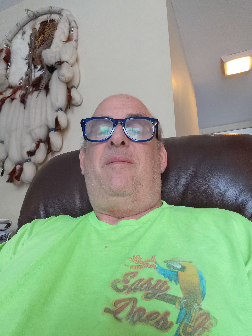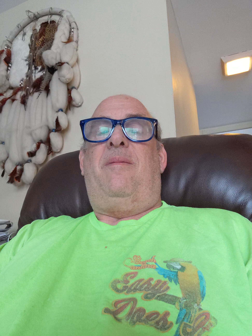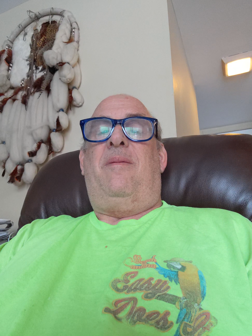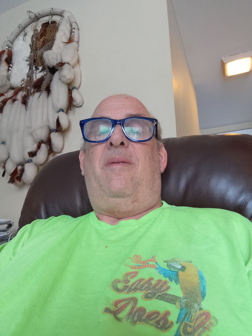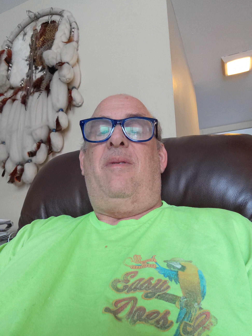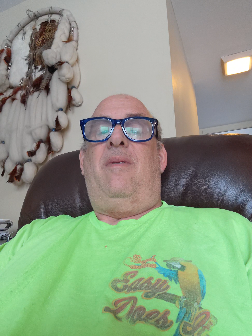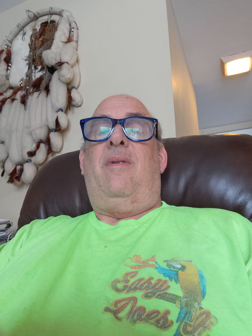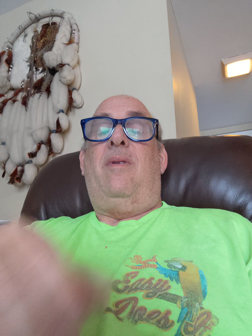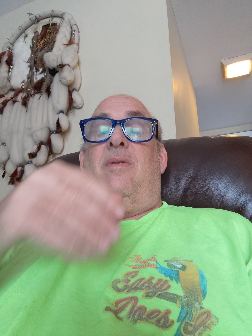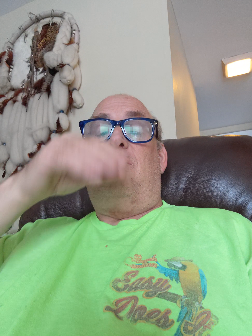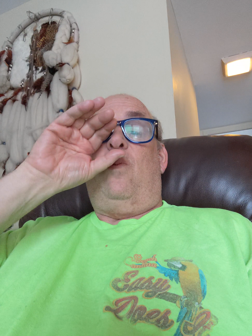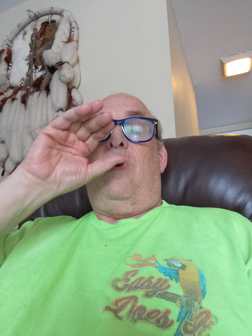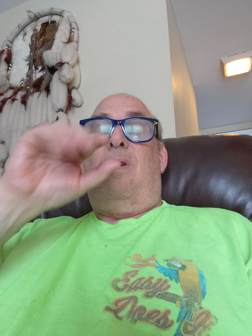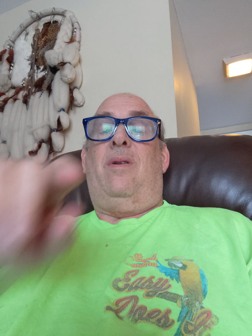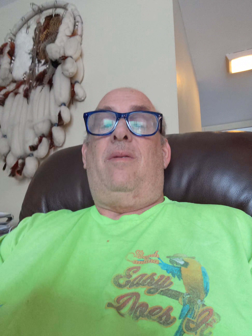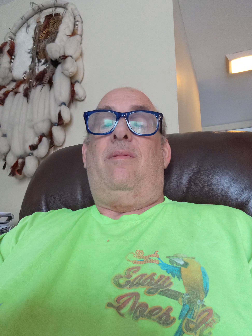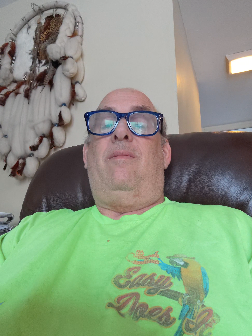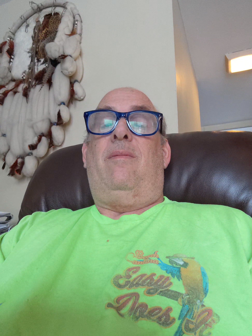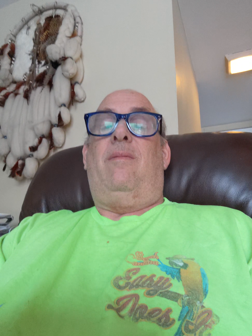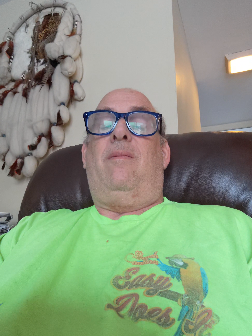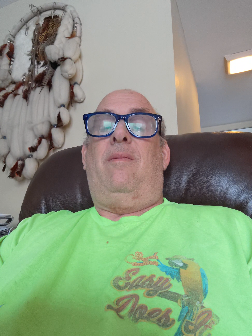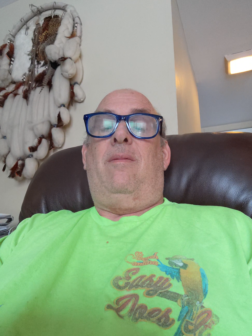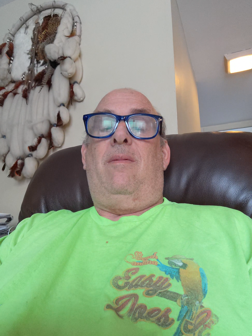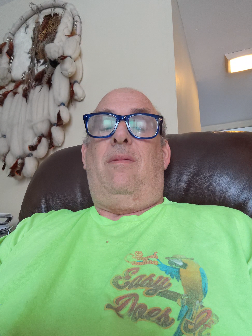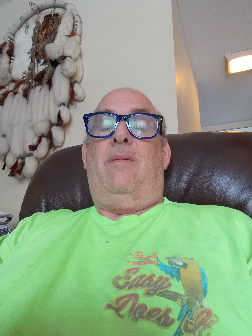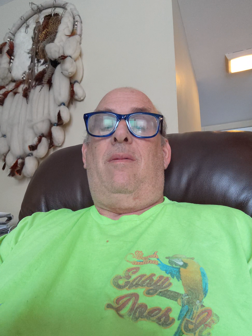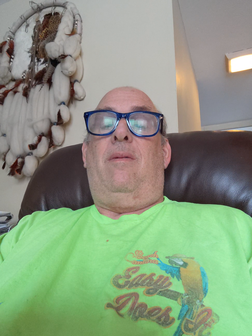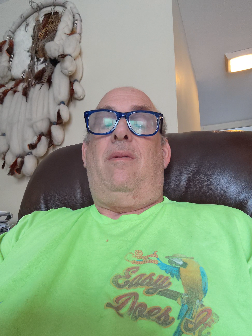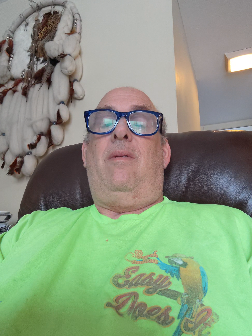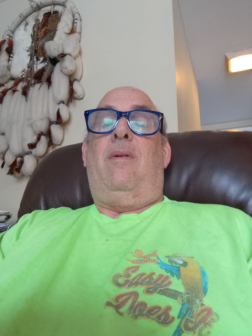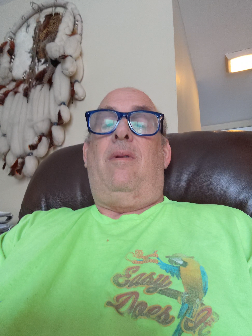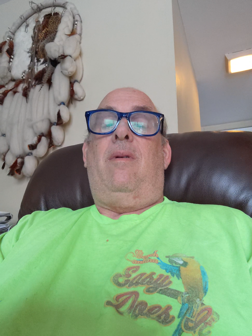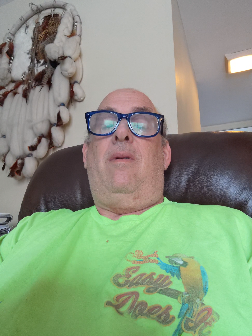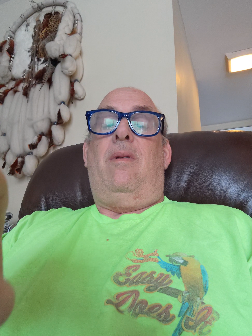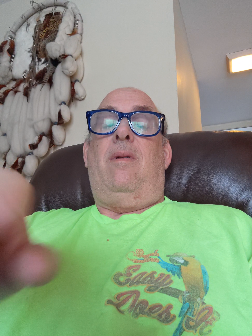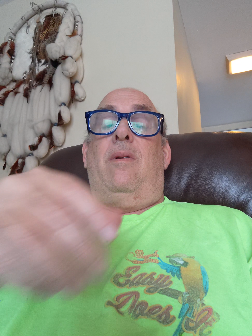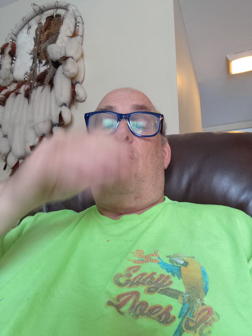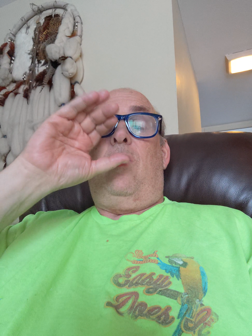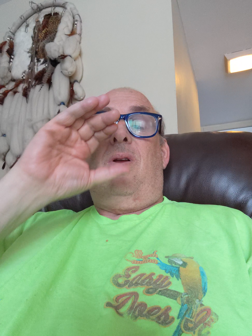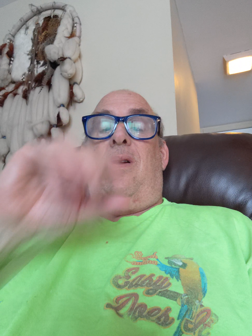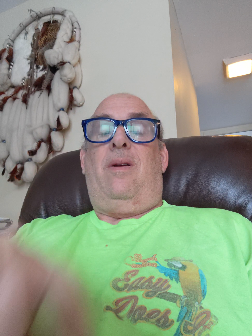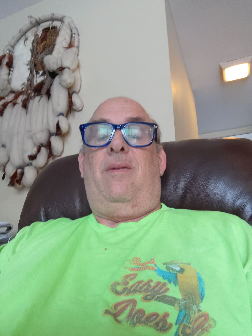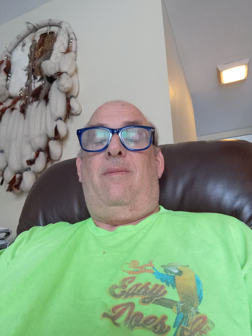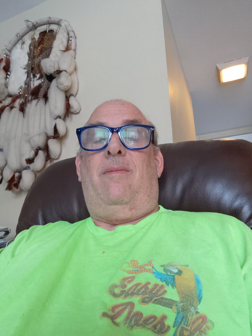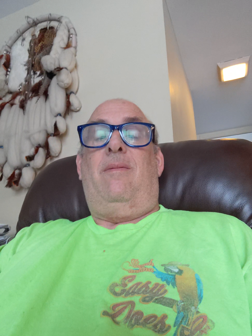drink